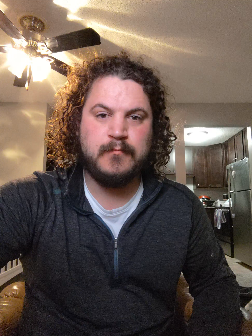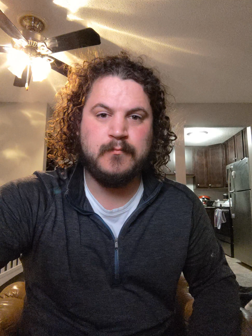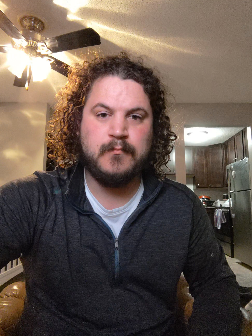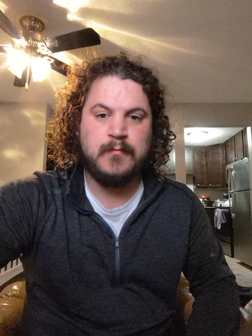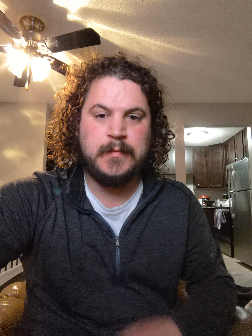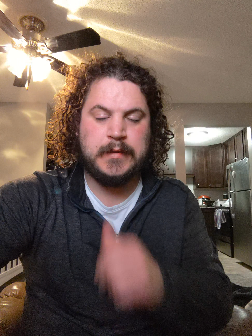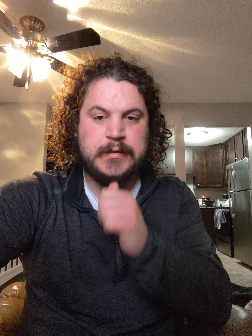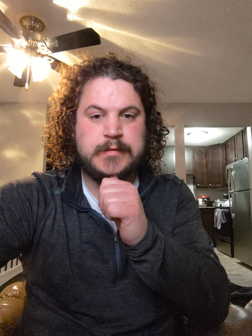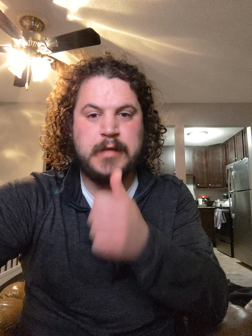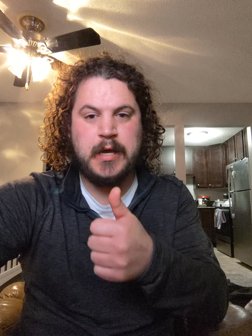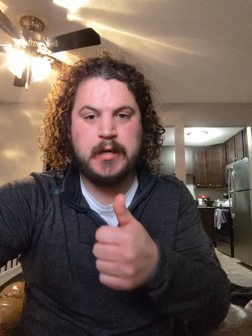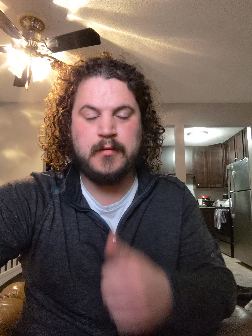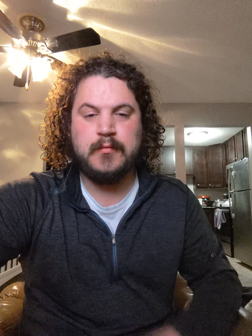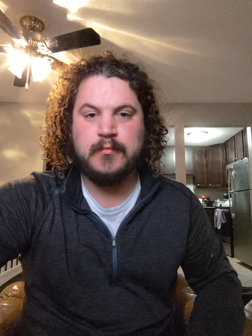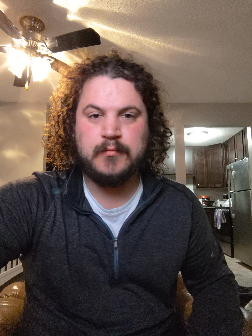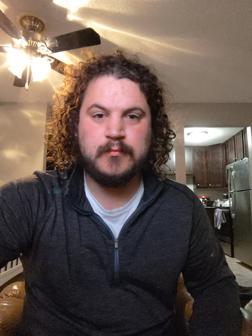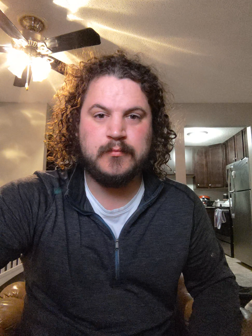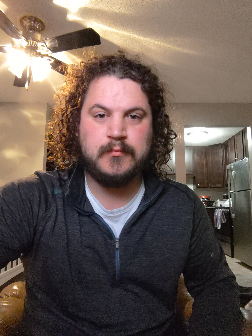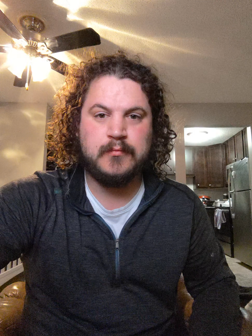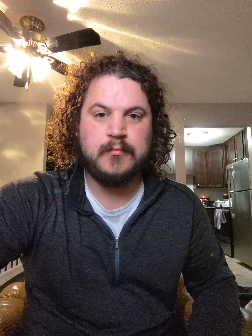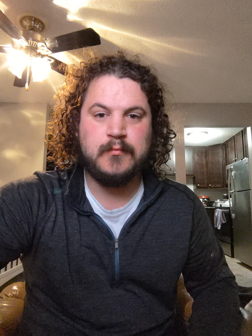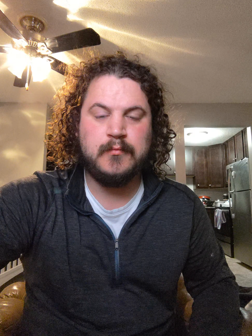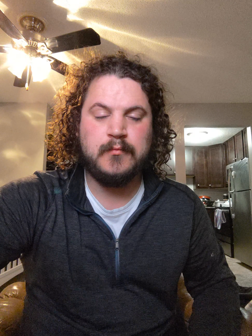not